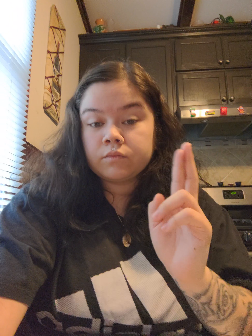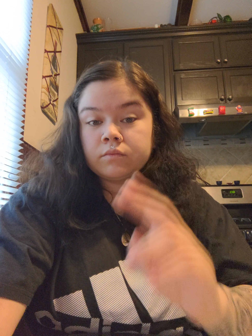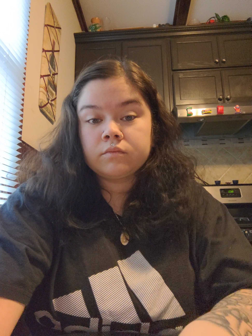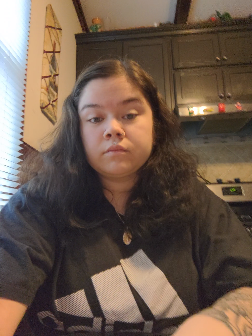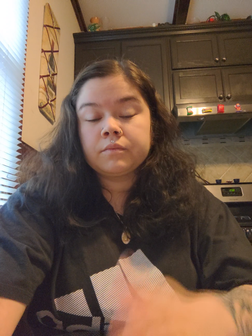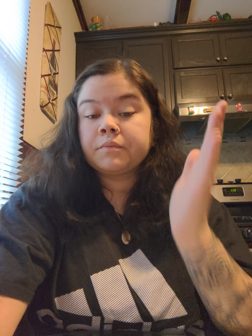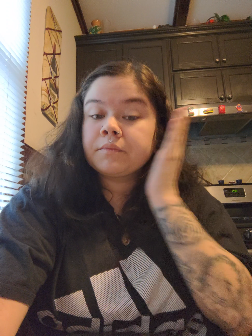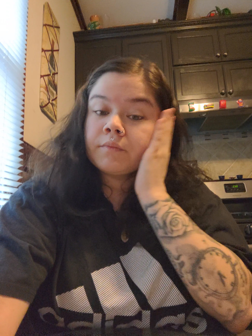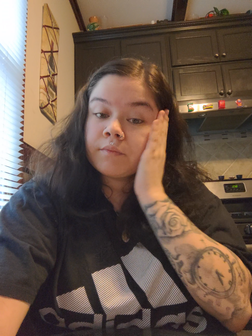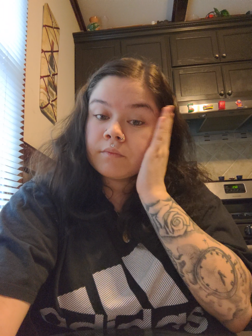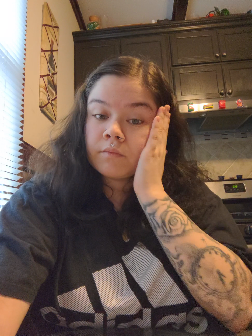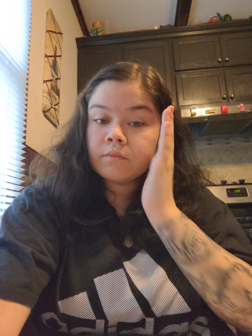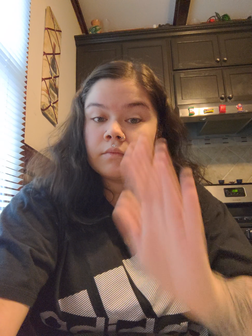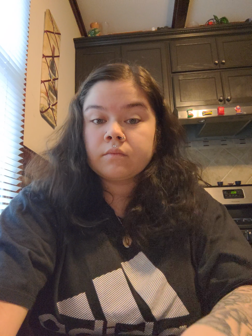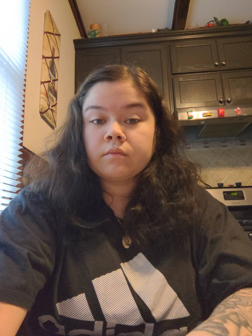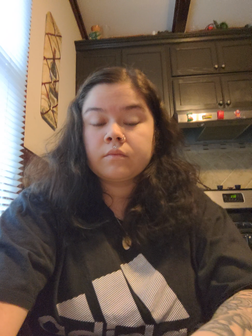bed